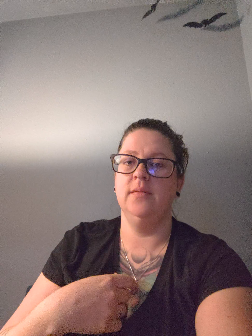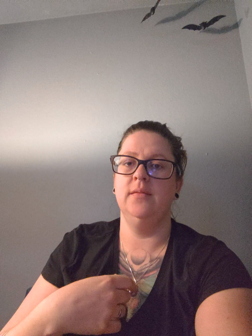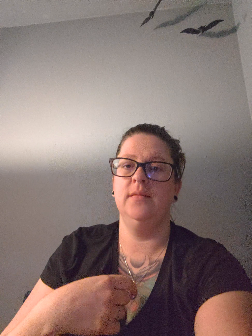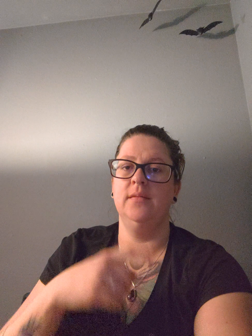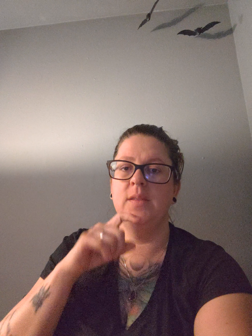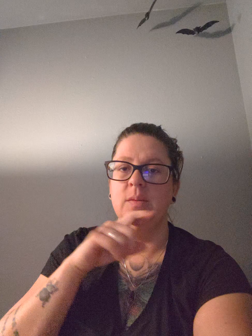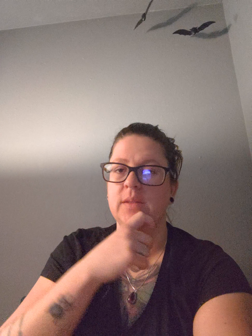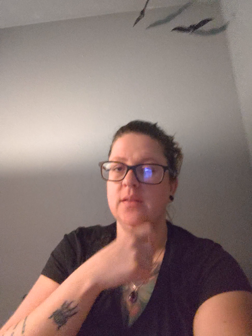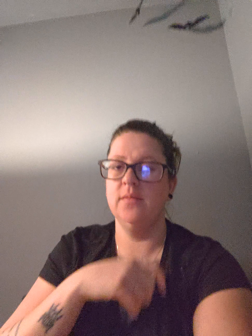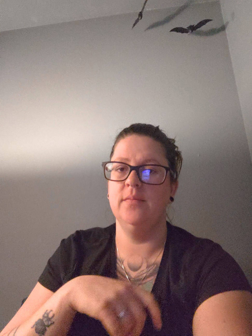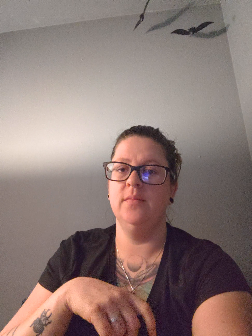cereal